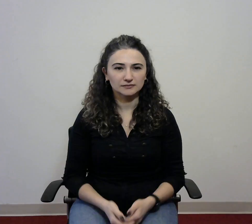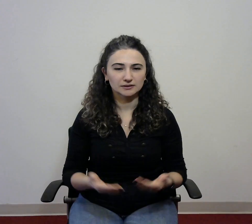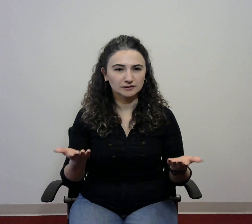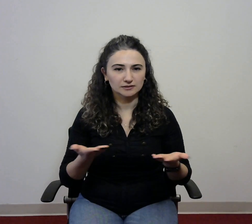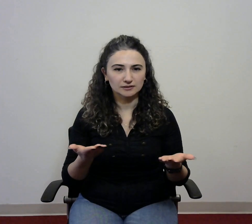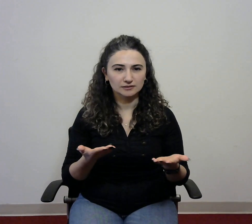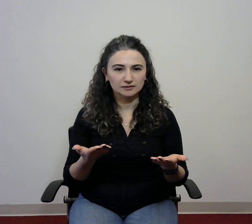hansı